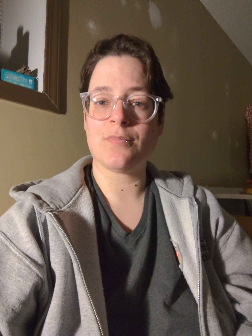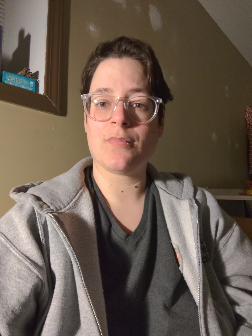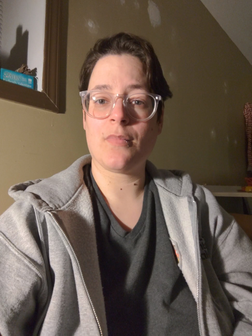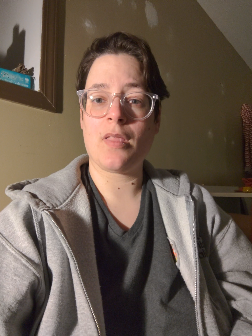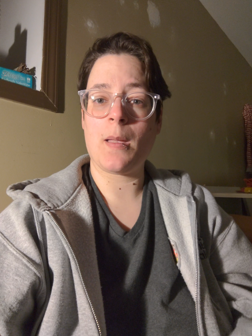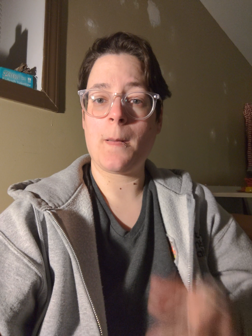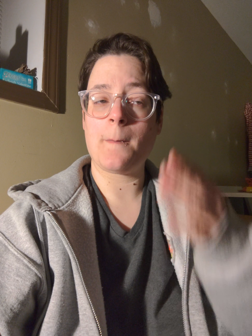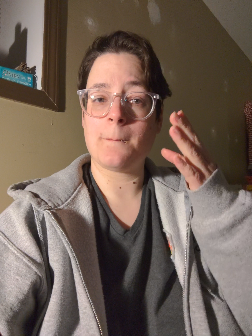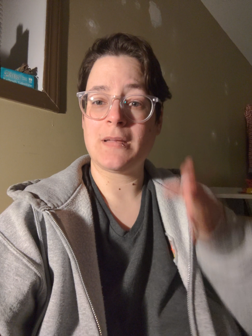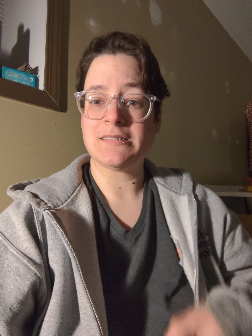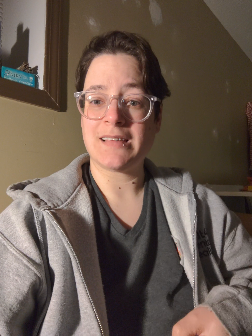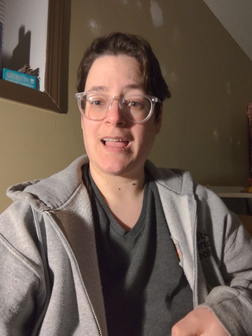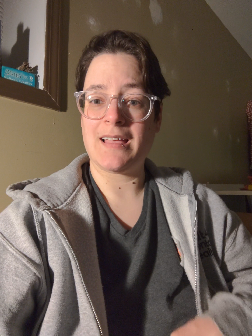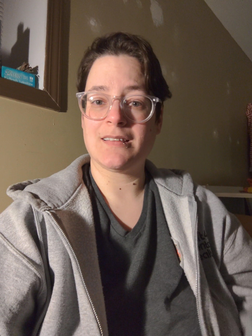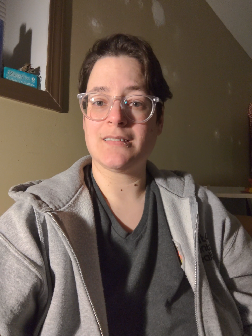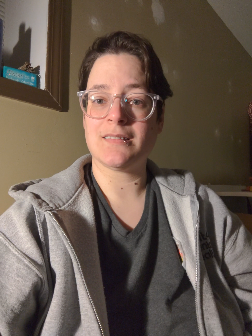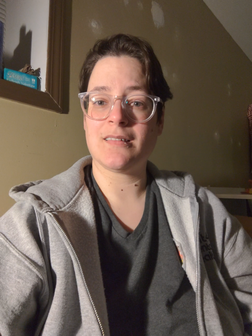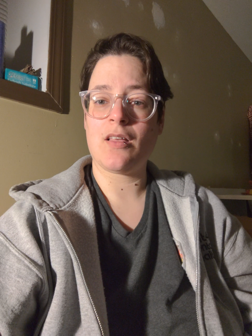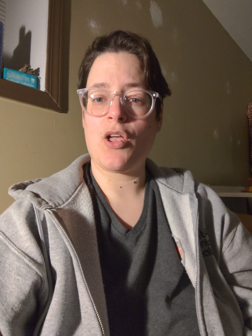beside